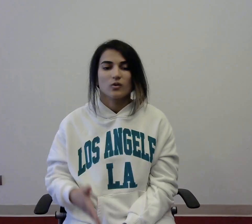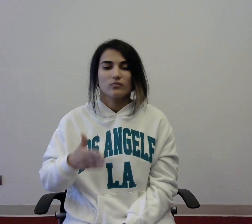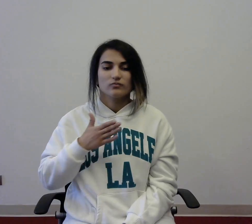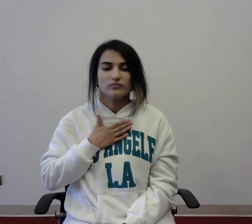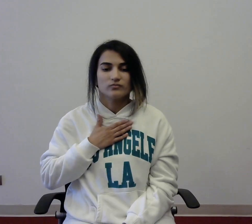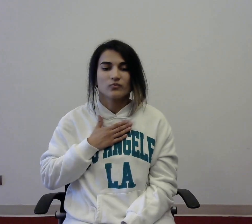mən